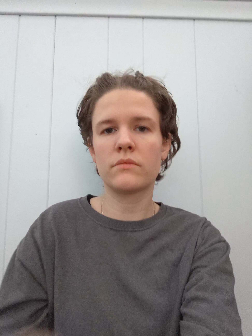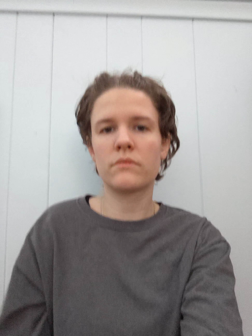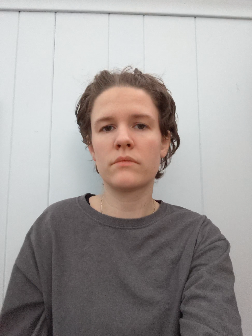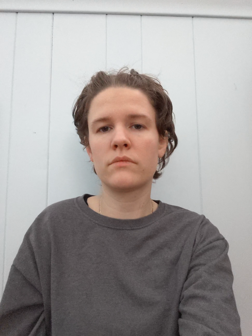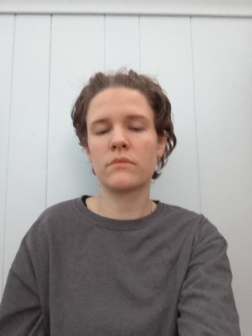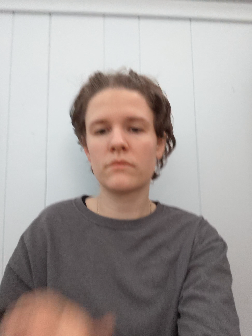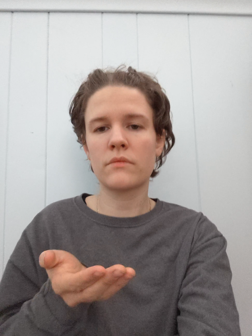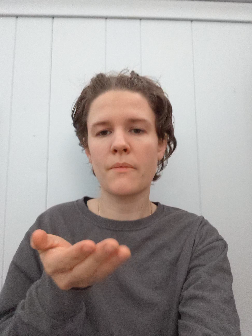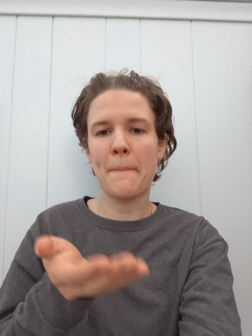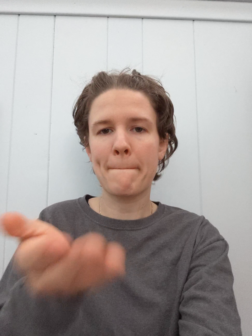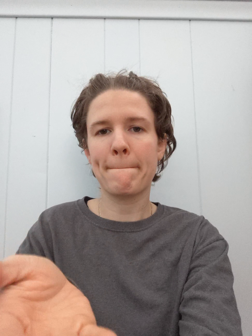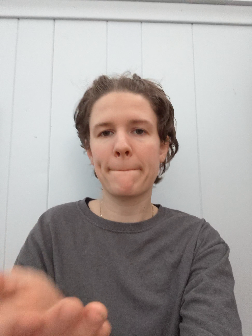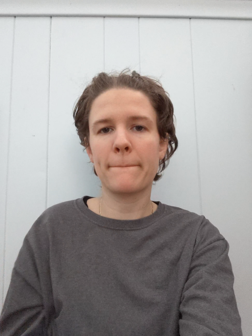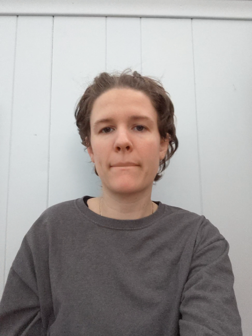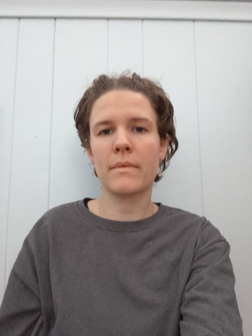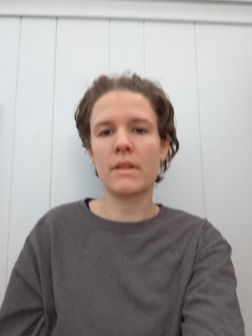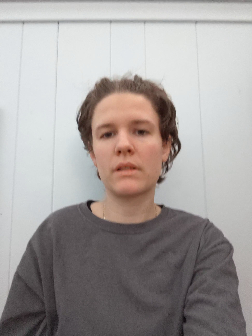boat